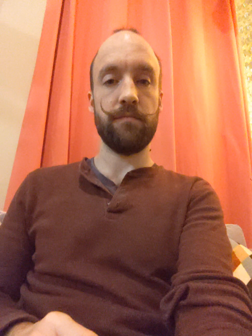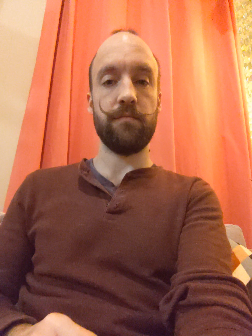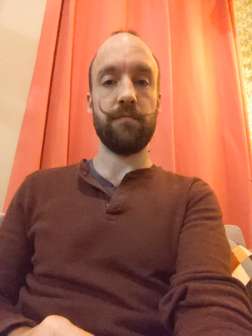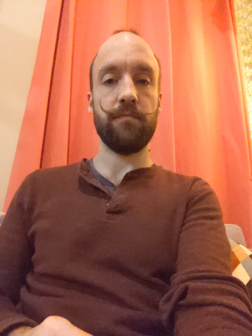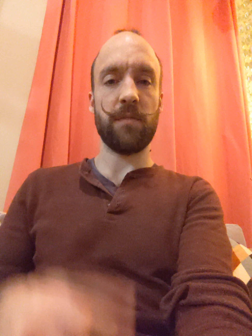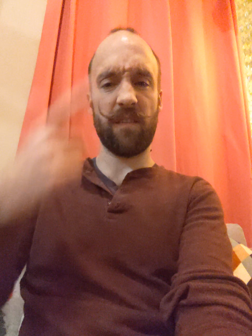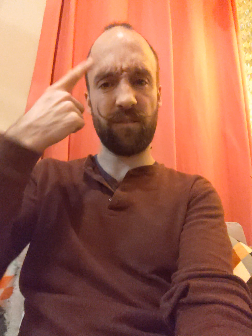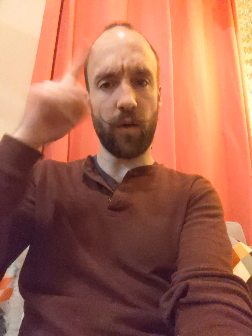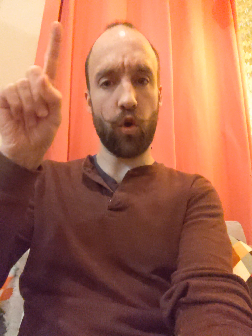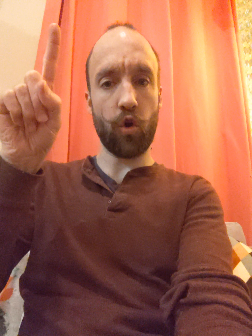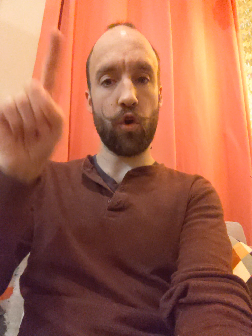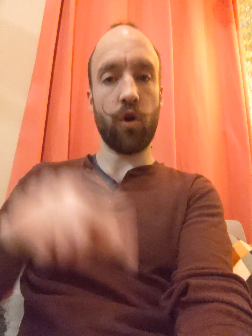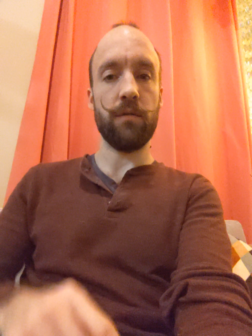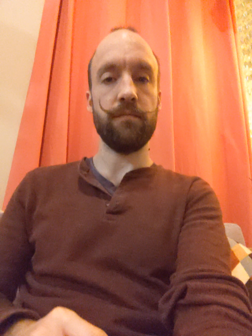for